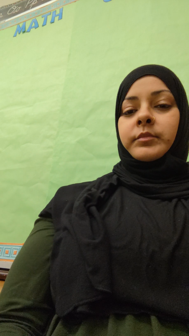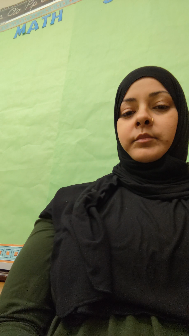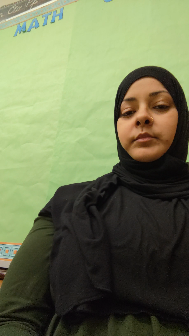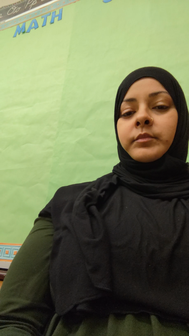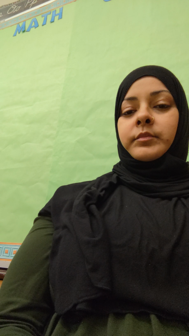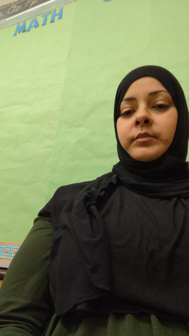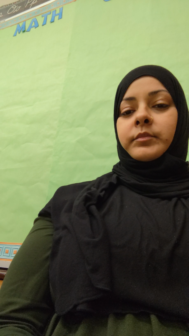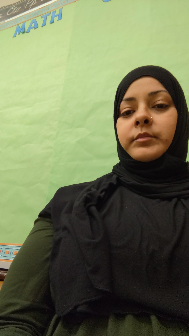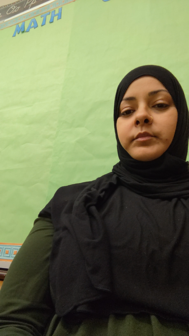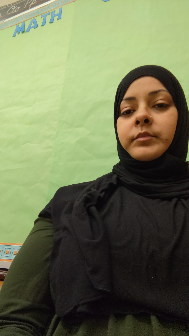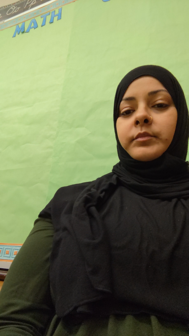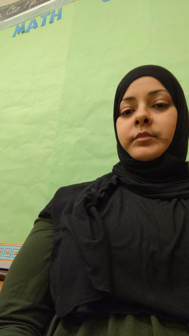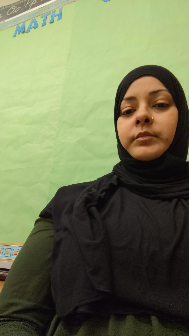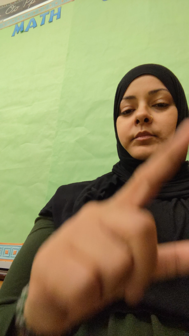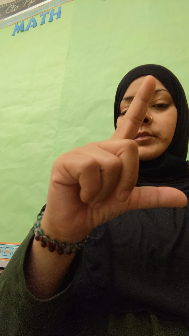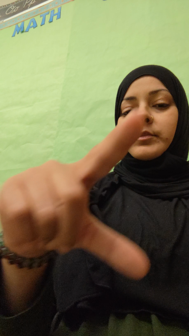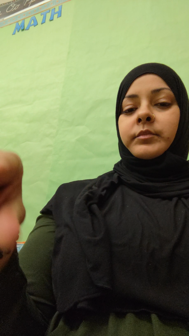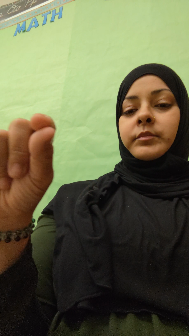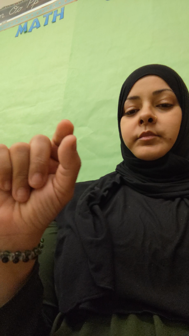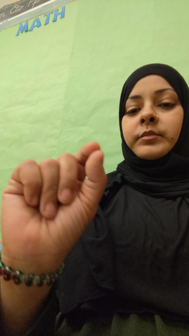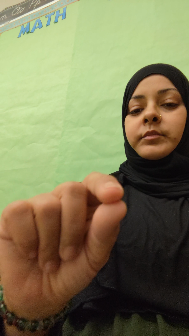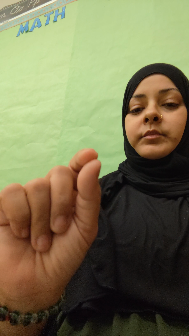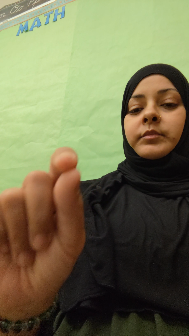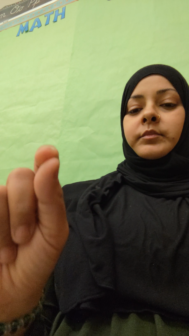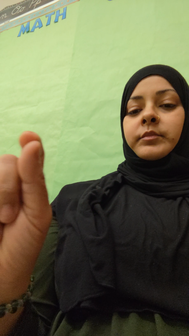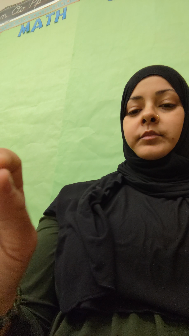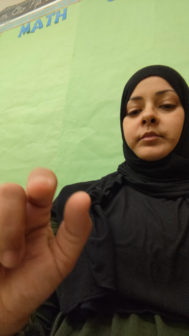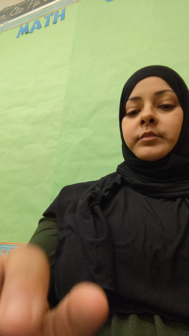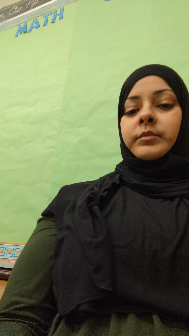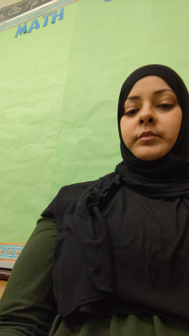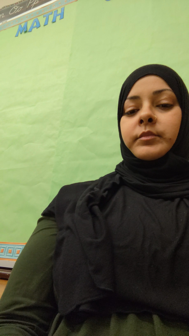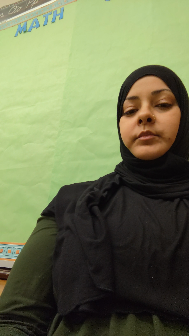peas